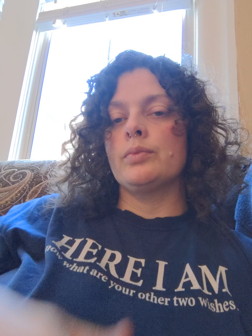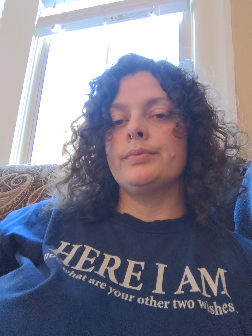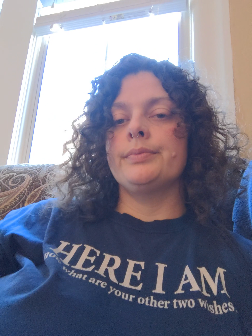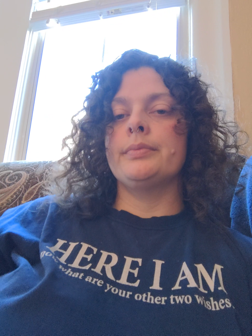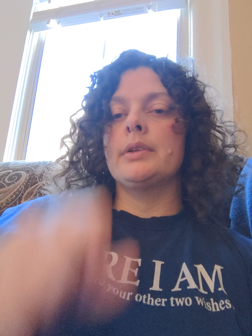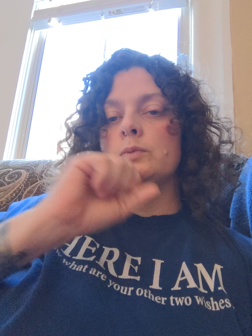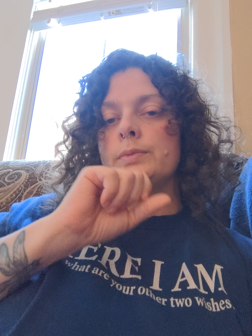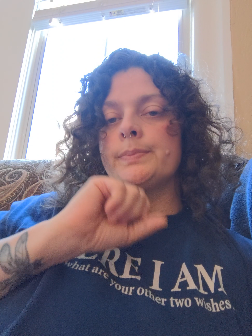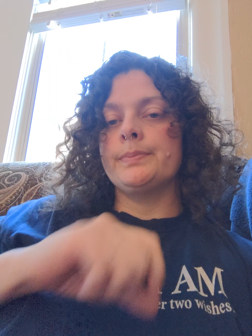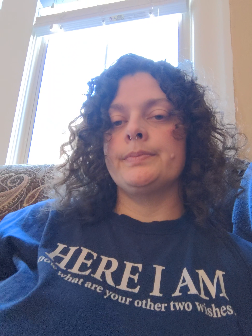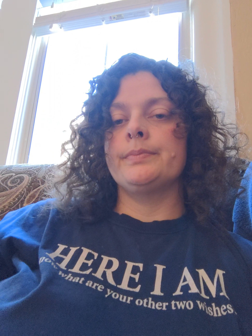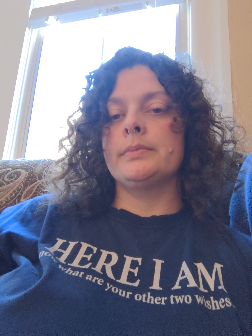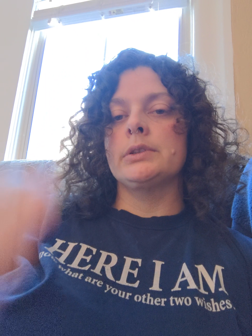ice cream